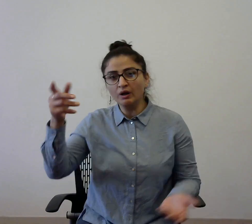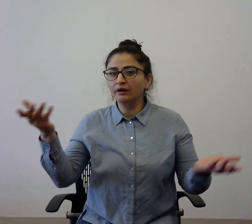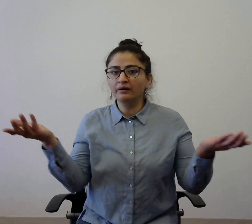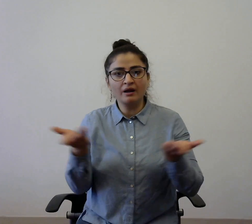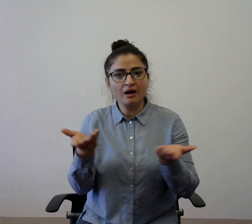necə